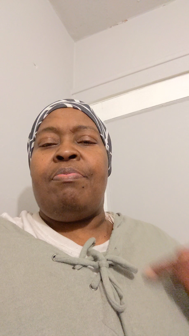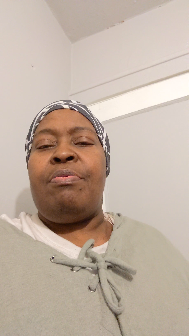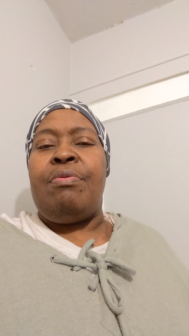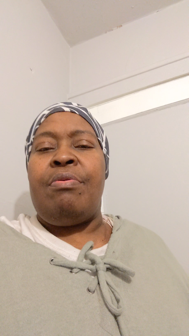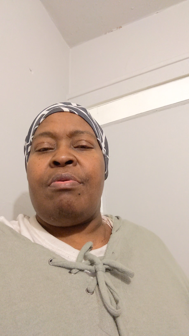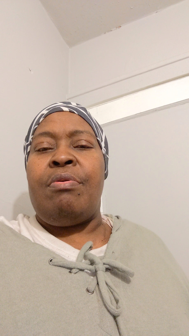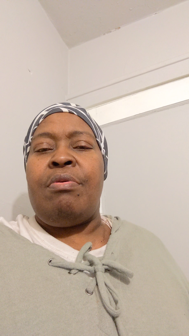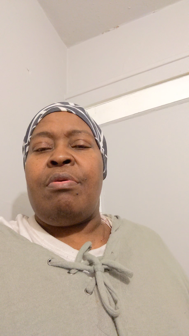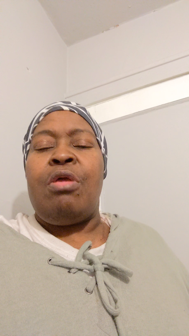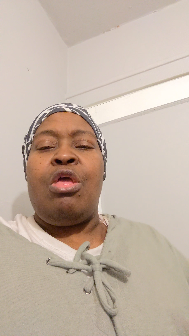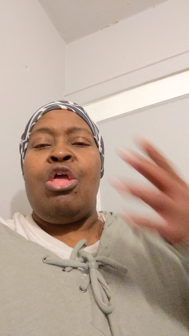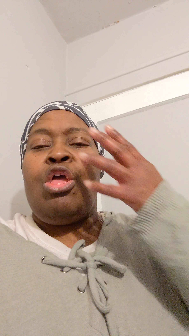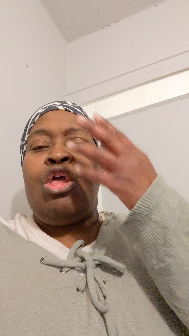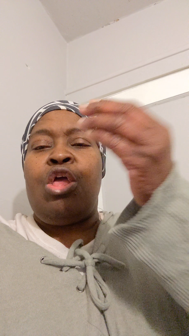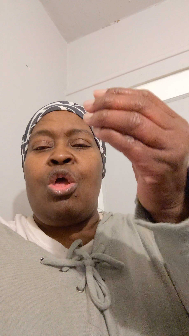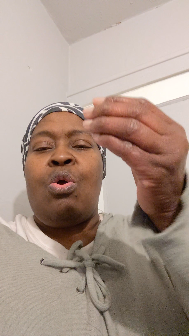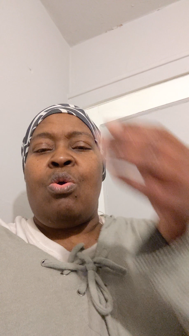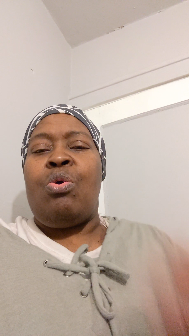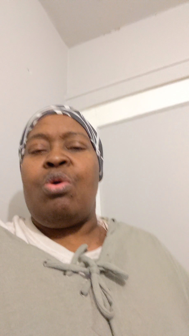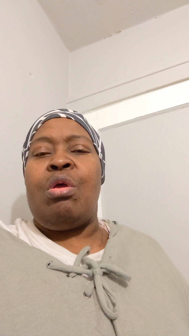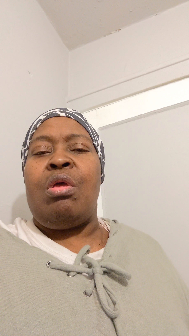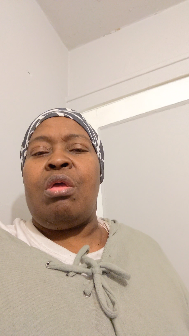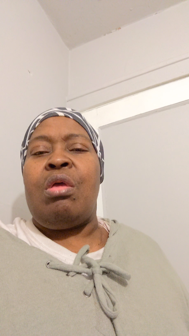going to